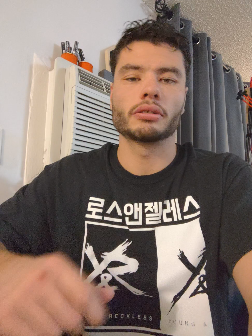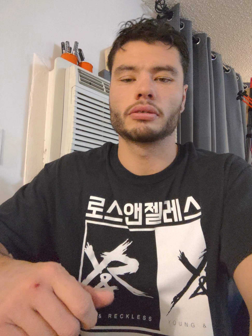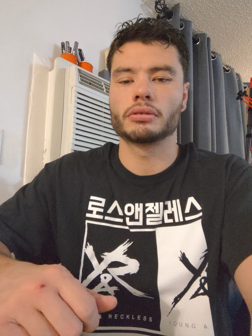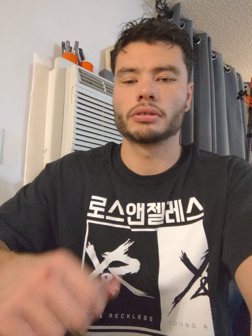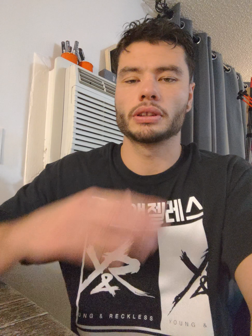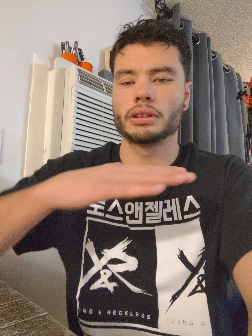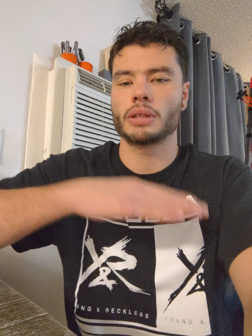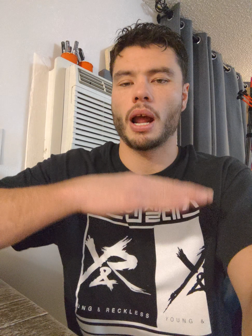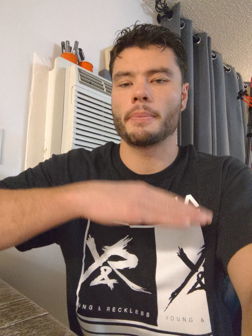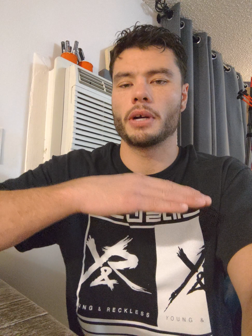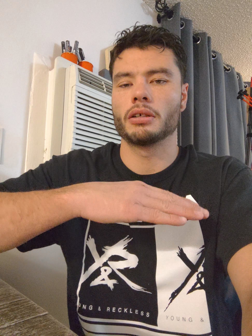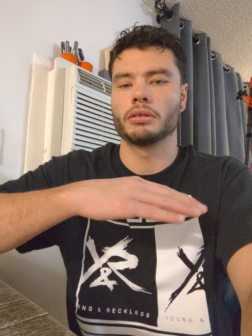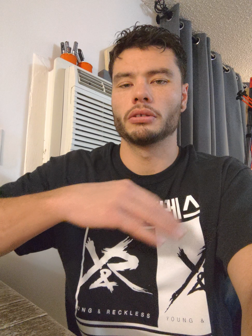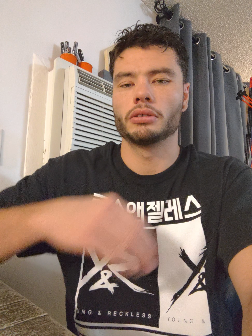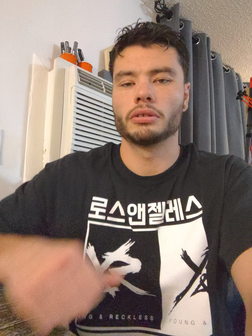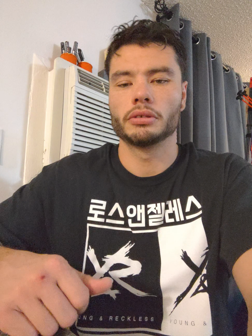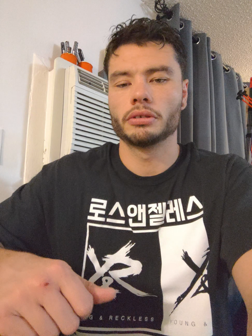table